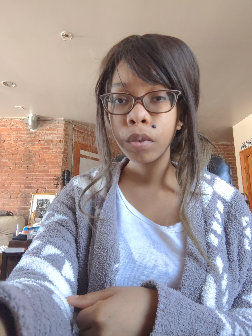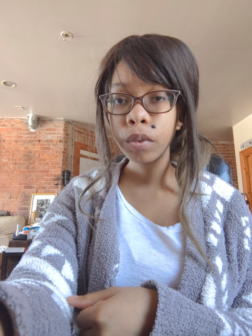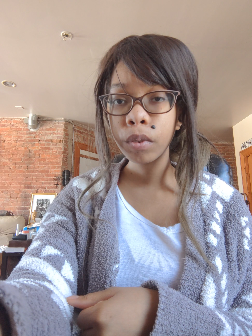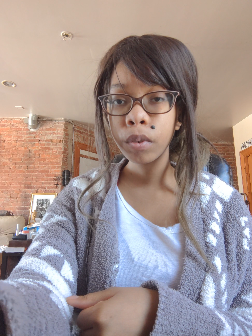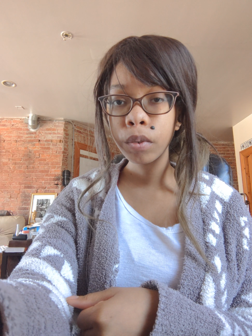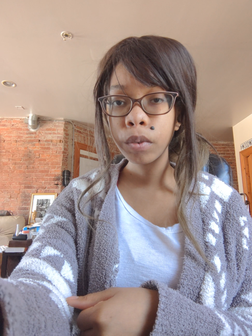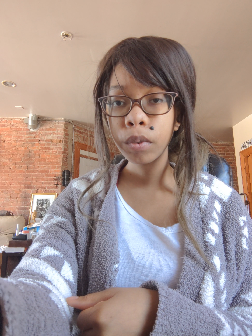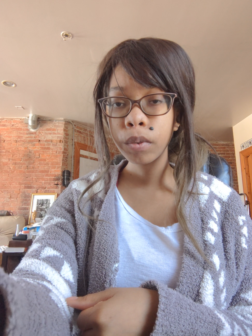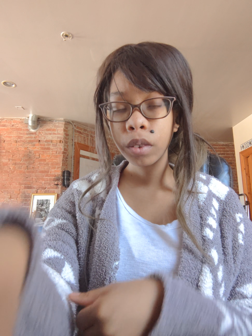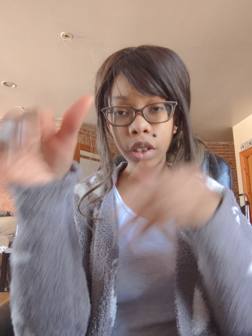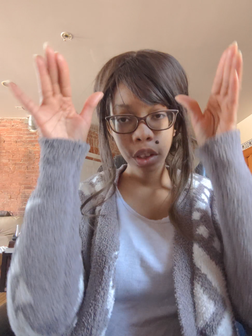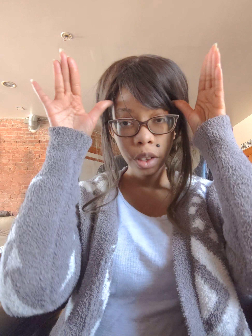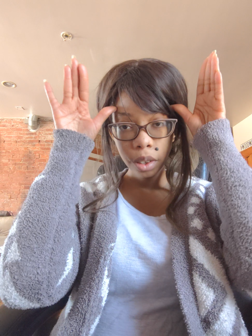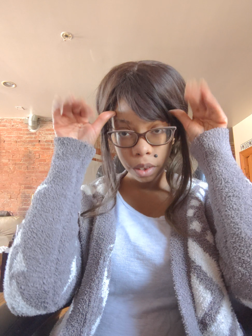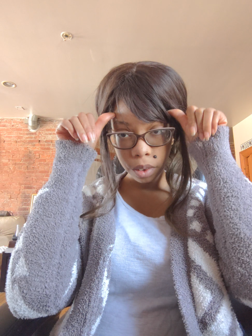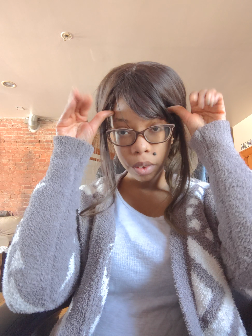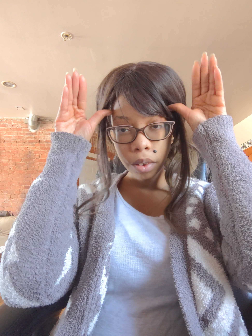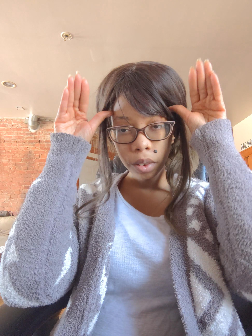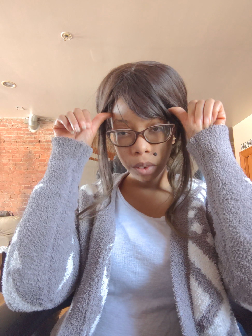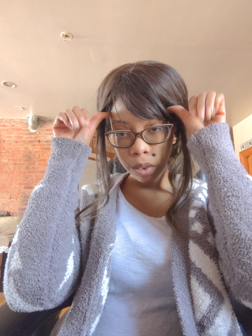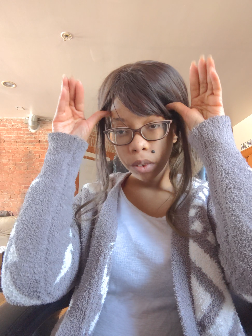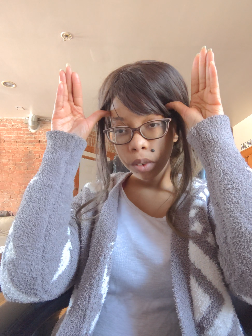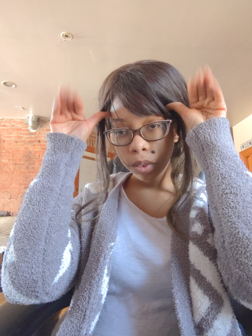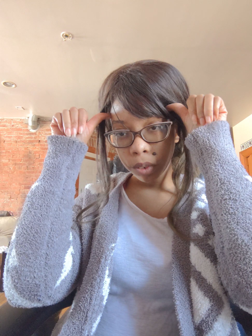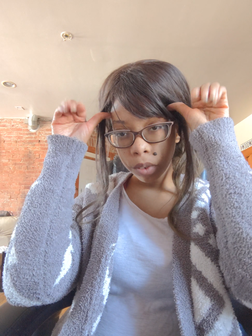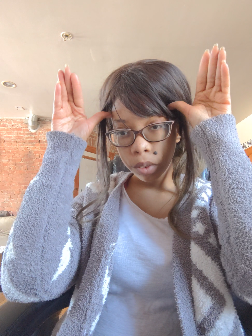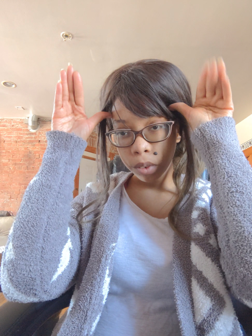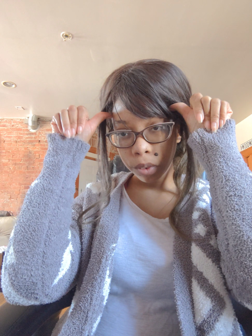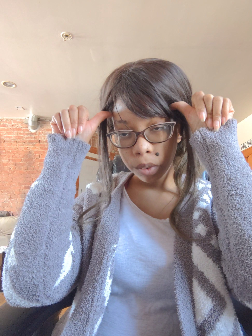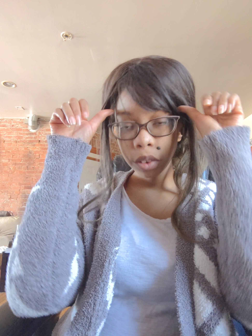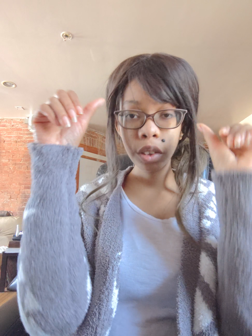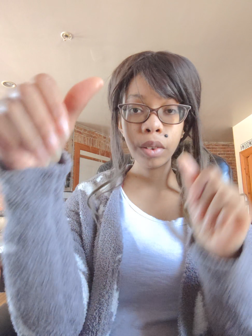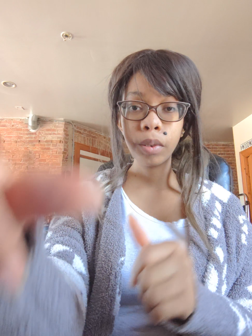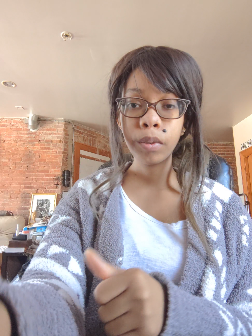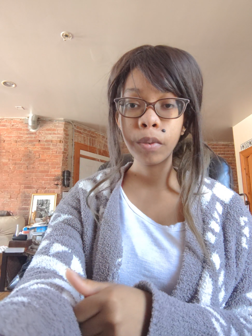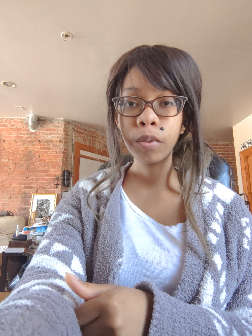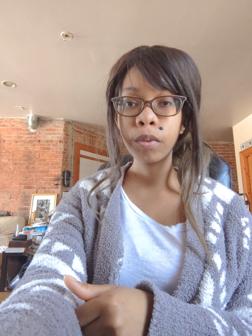donkey